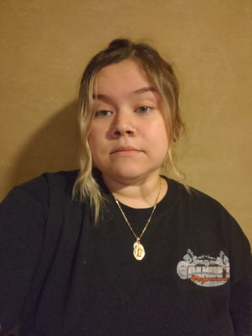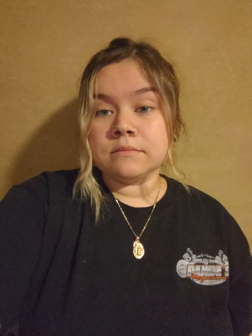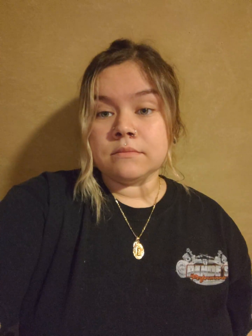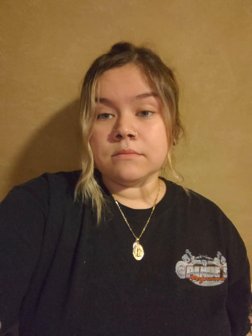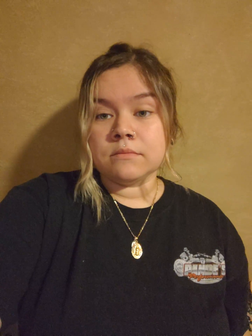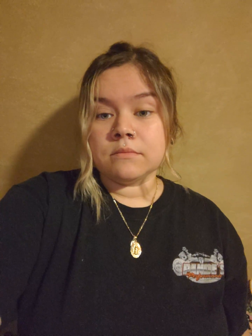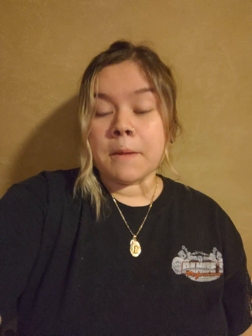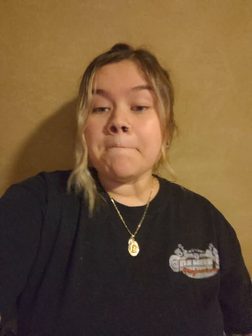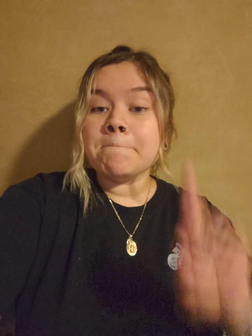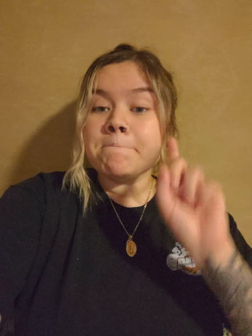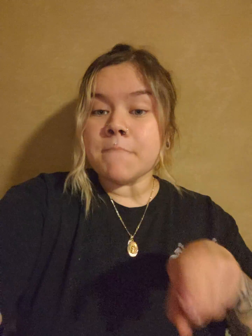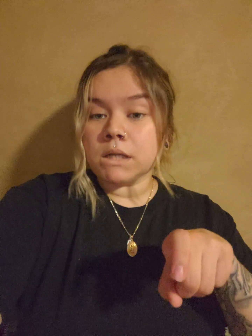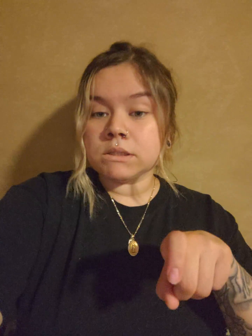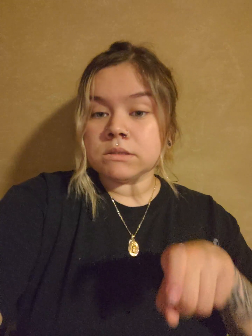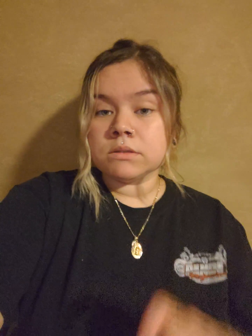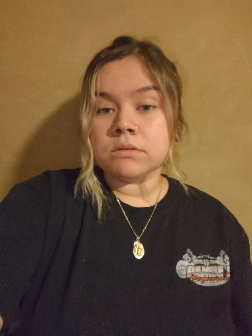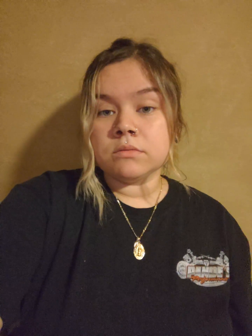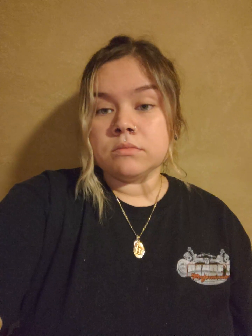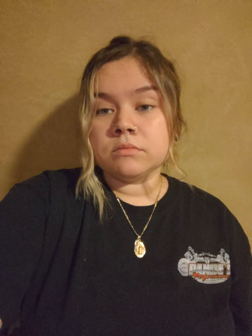must